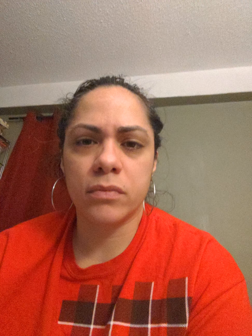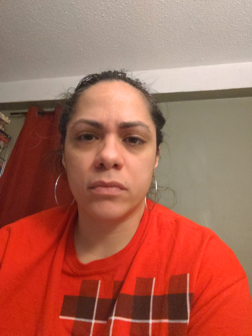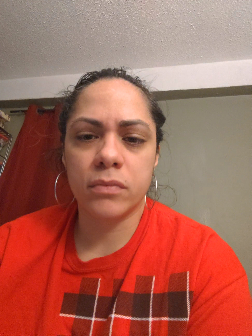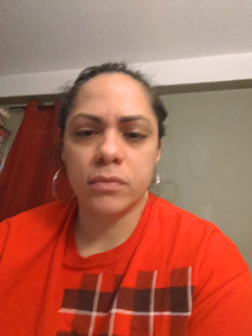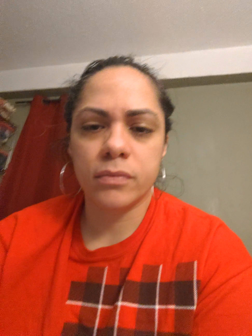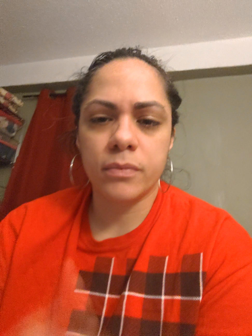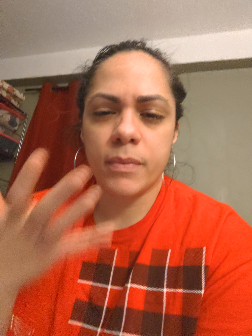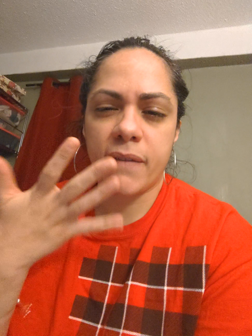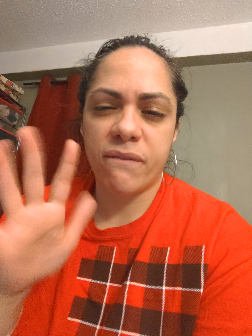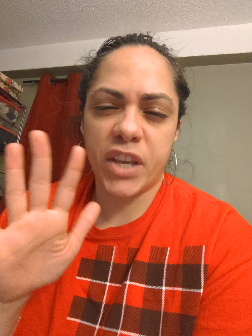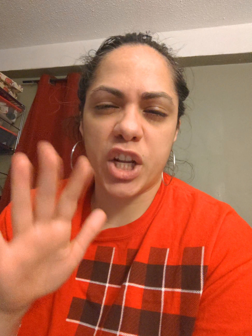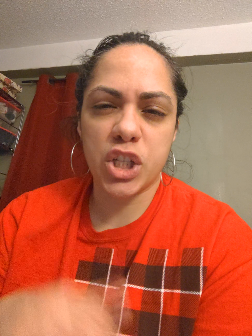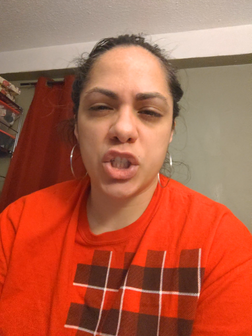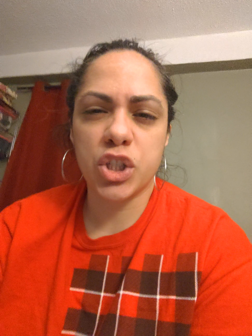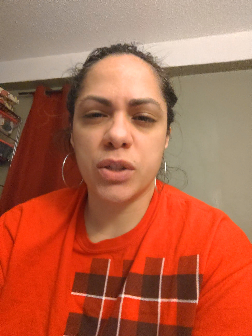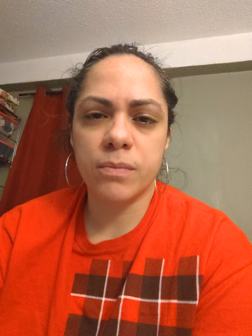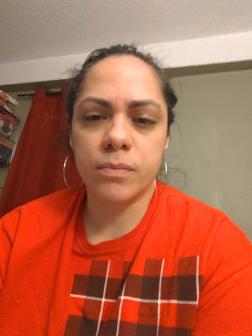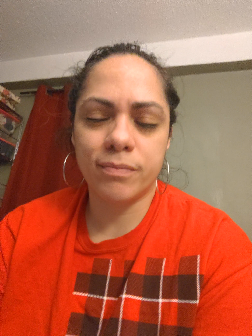finish